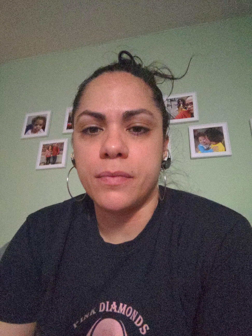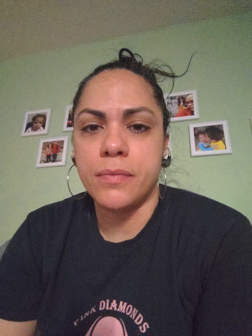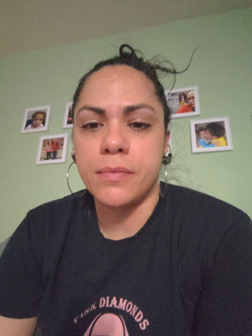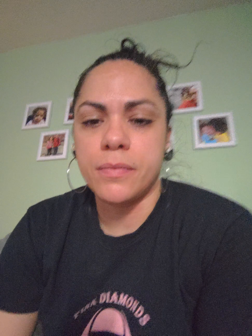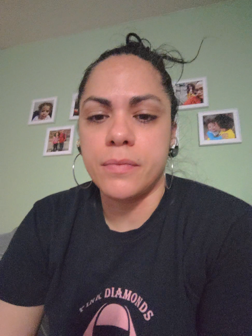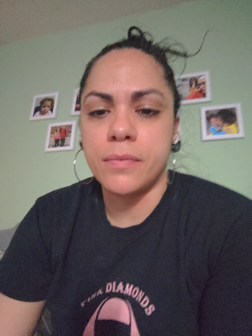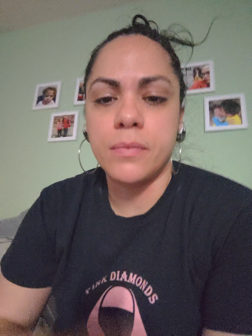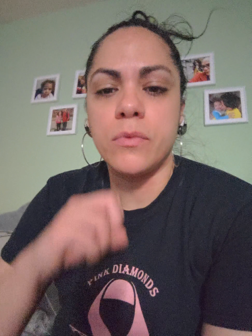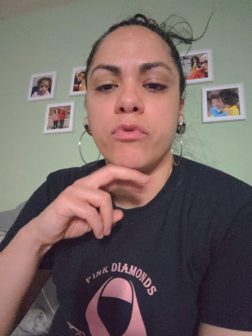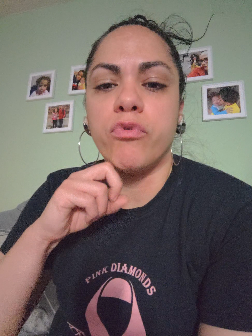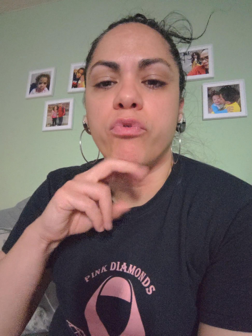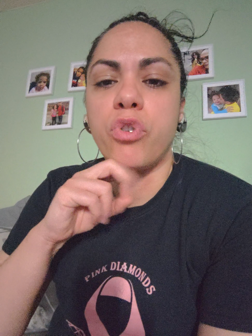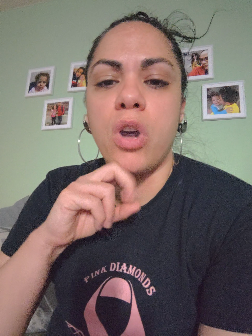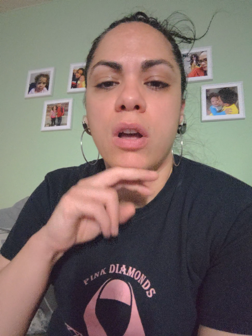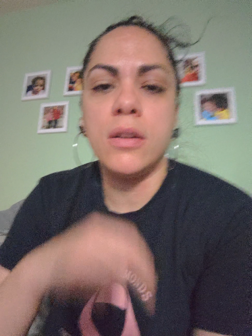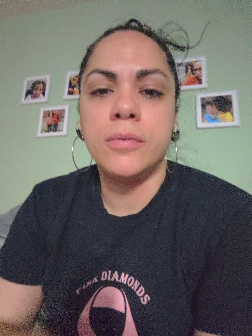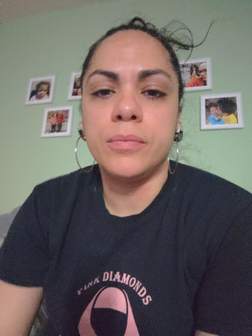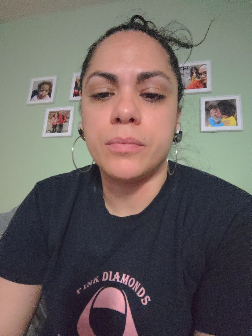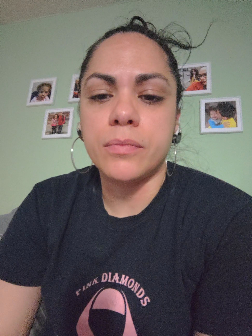frog